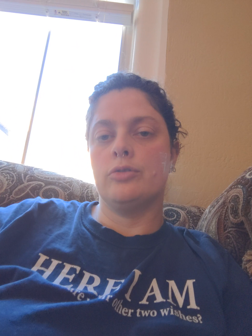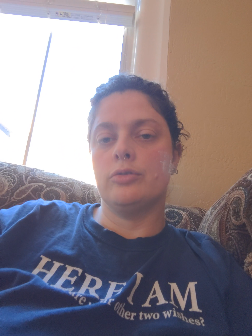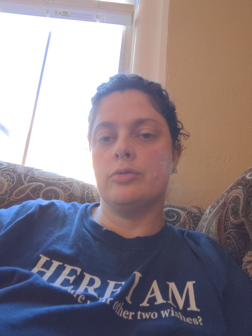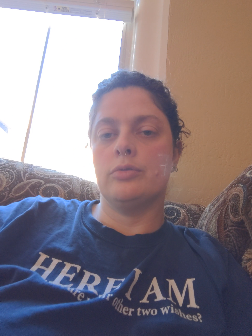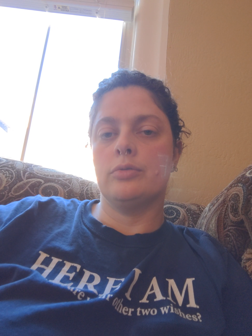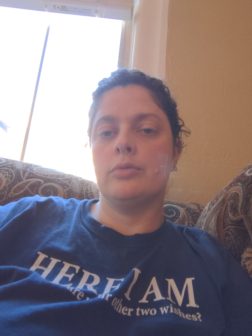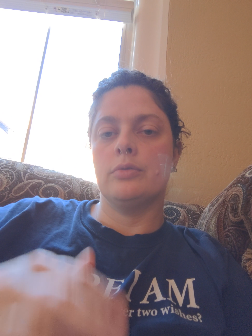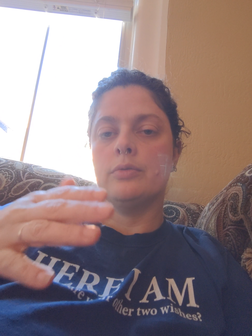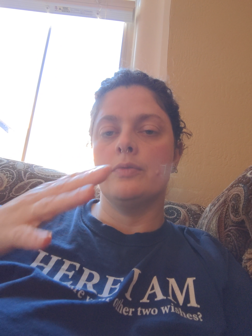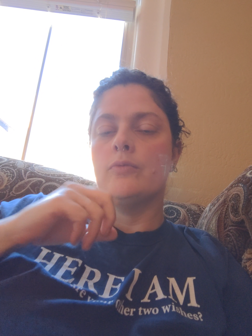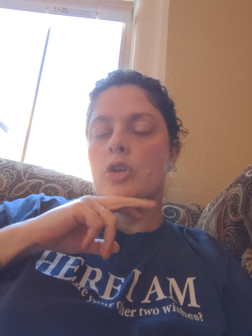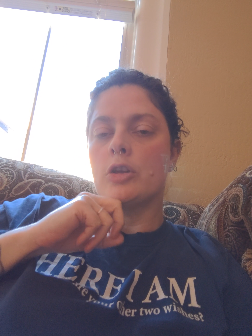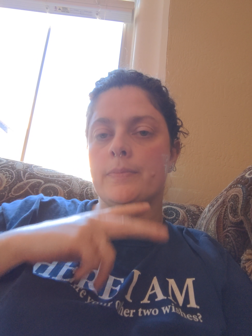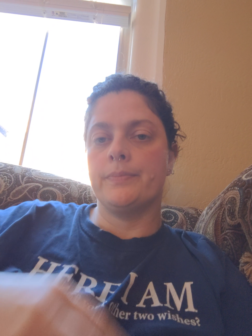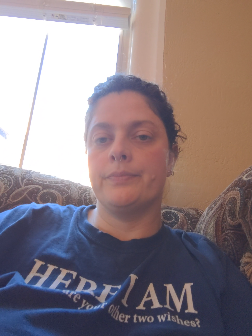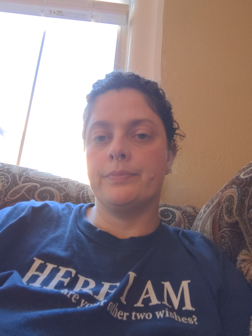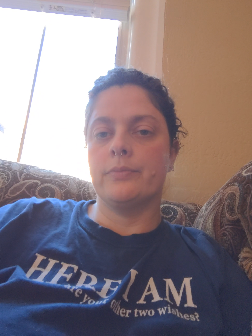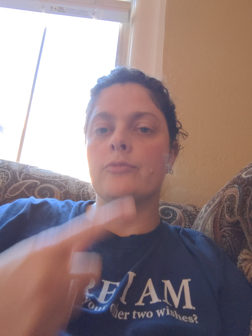frog